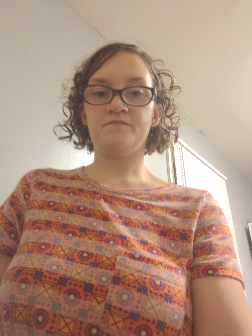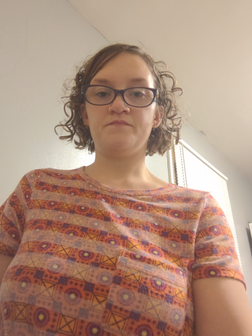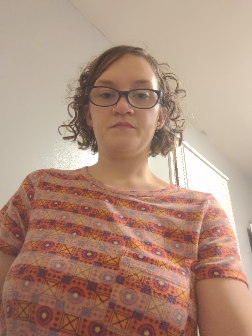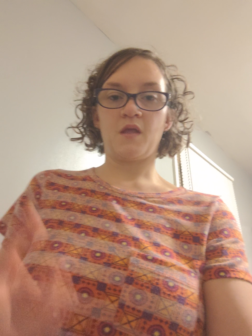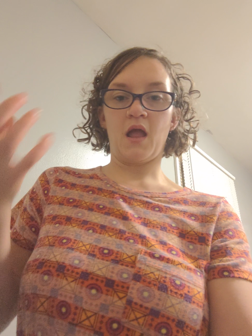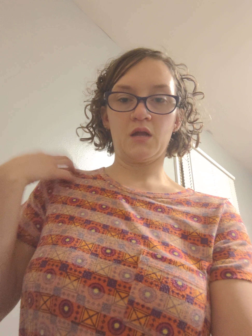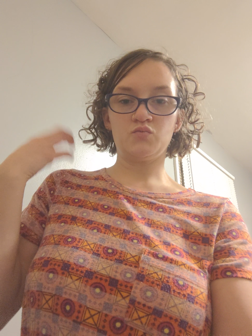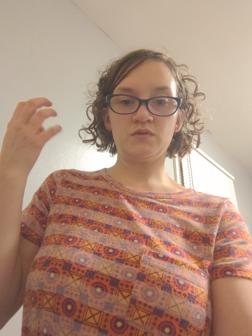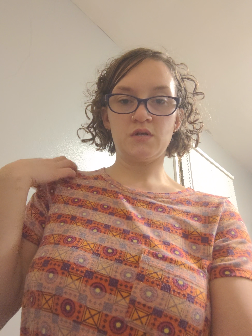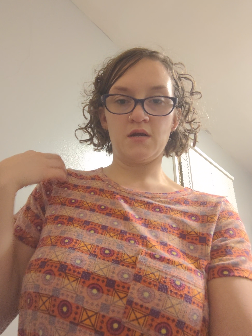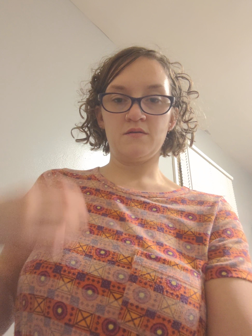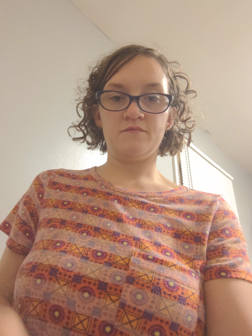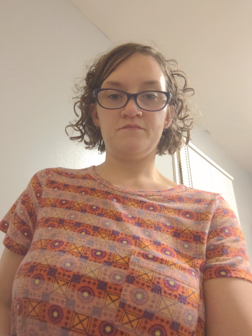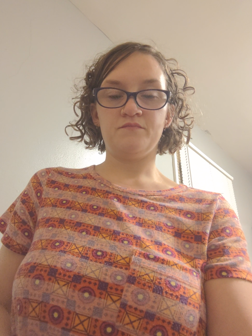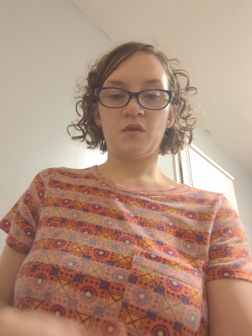outside